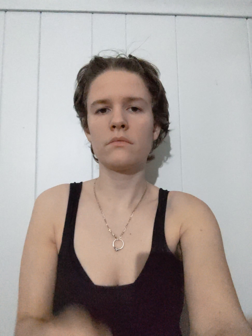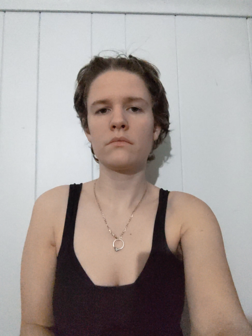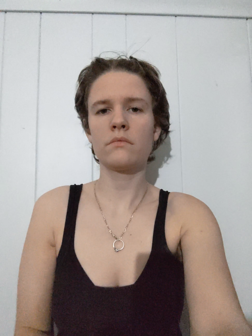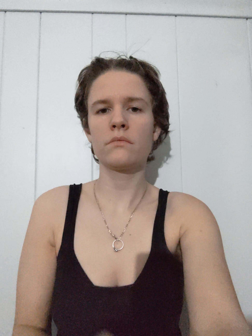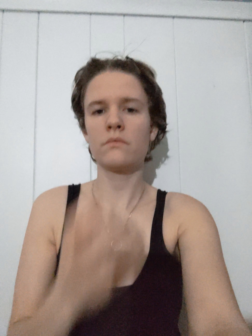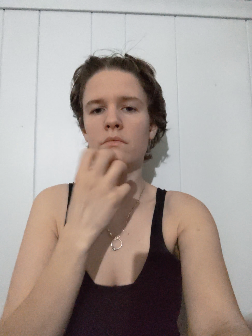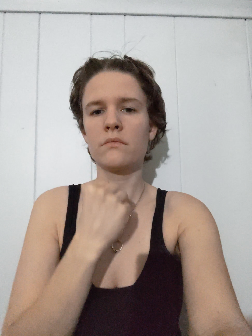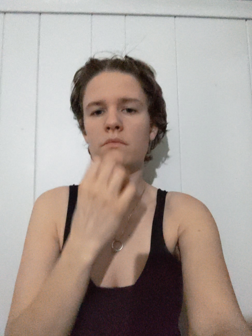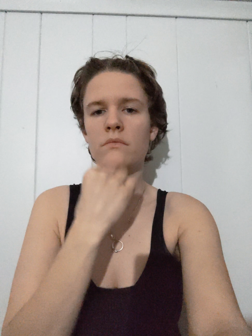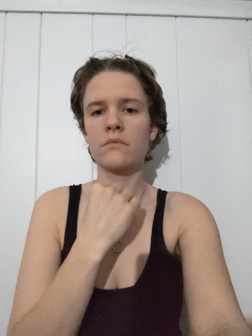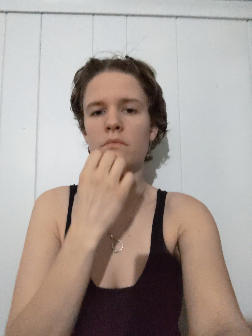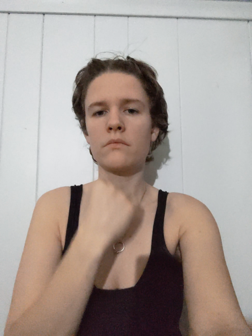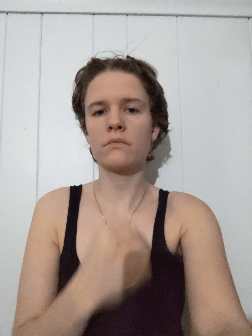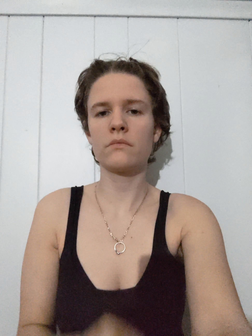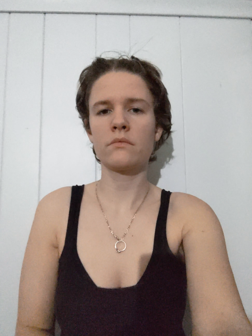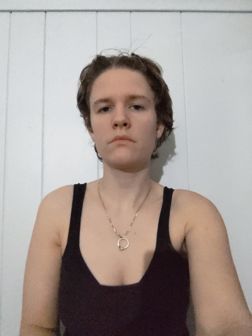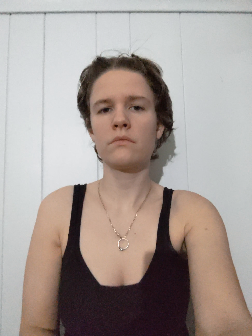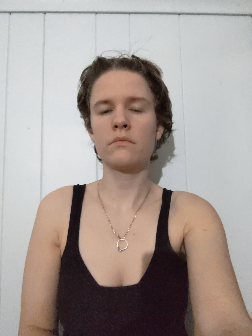underwear